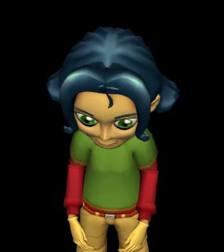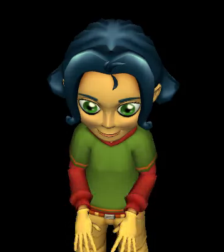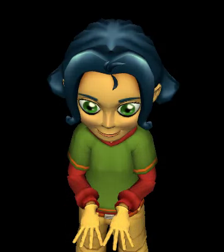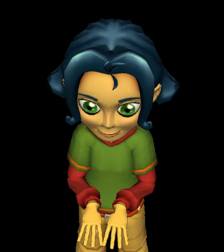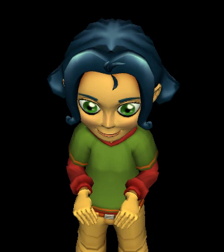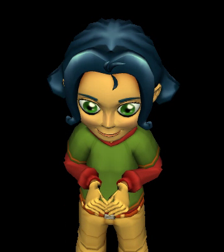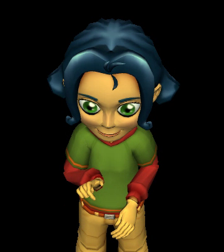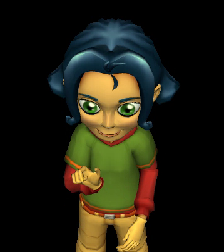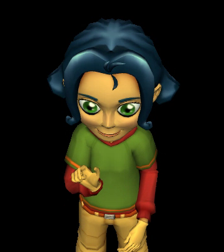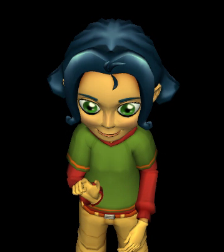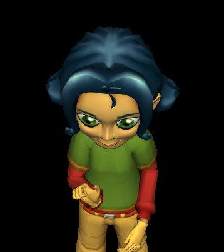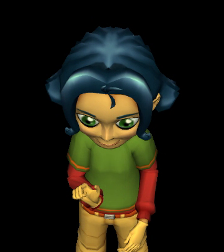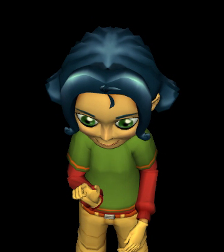فرد من العائلة